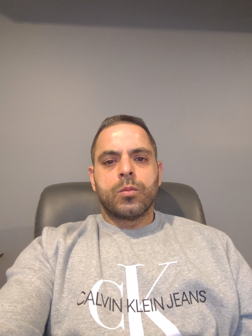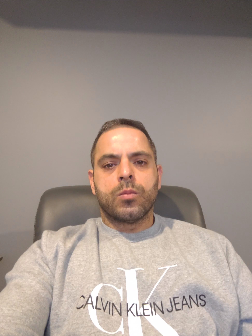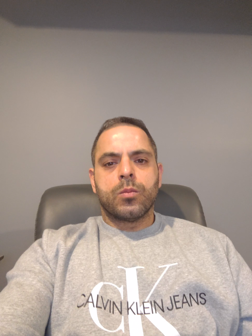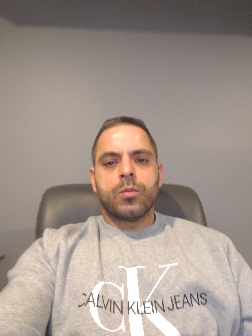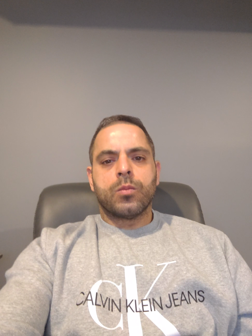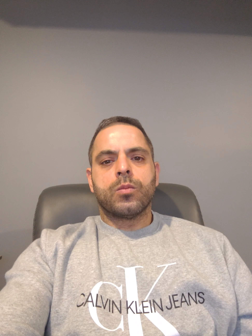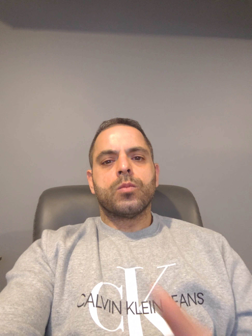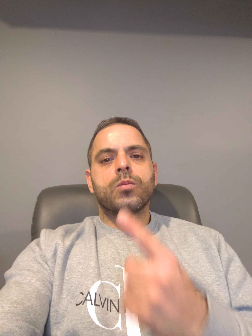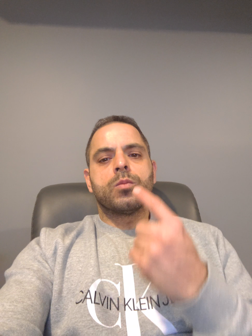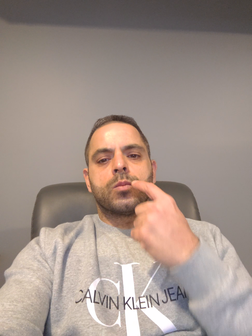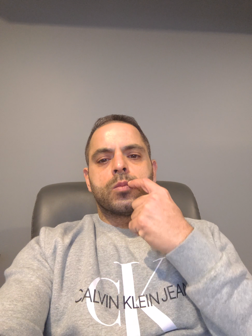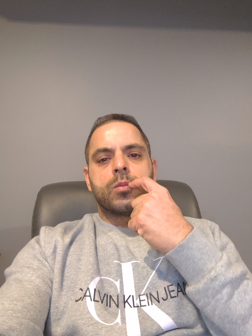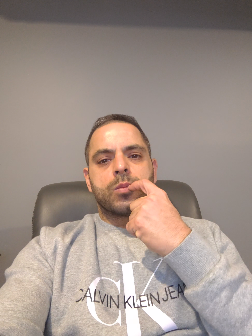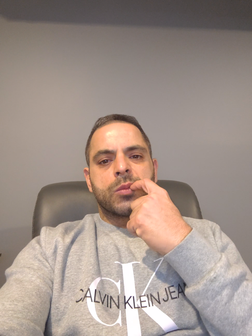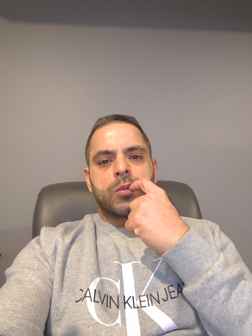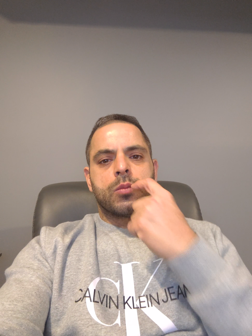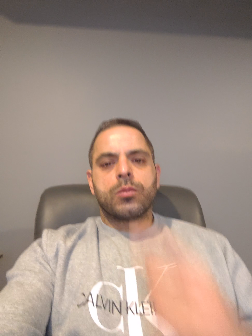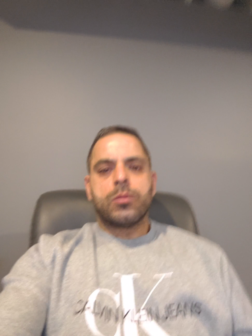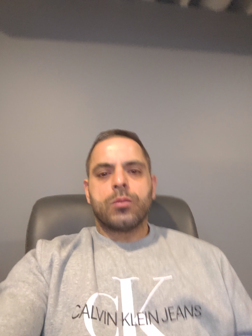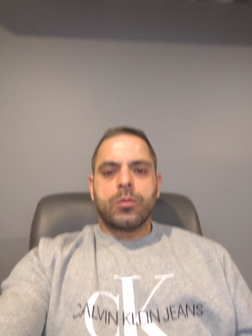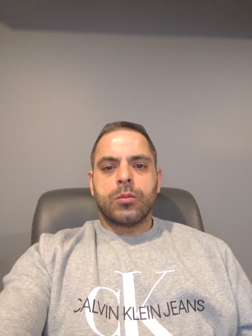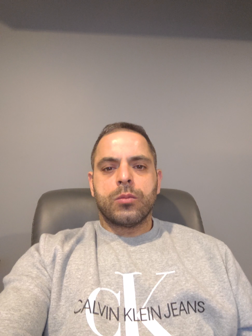tooth